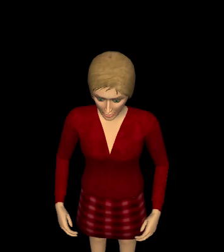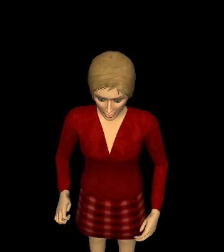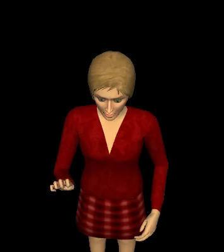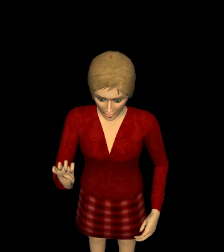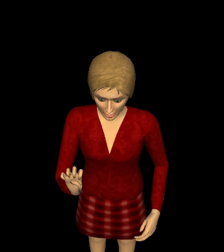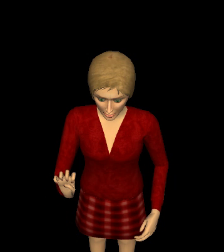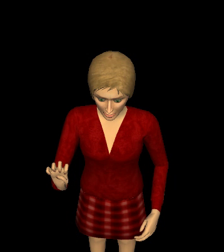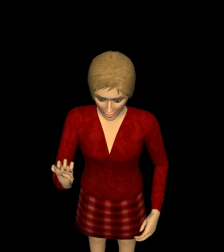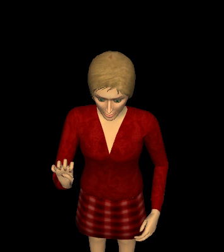أوروبا